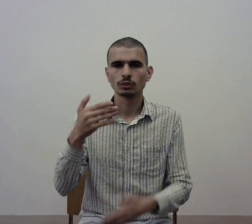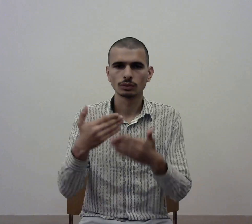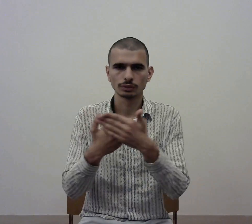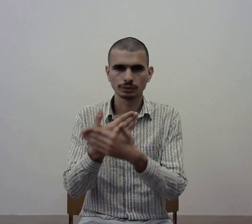yeni